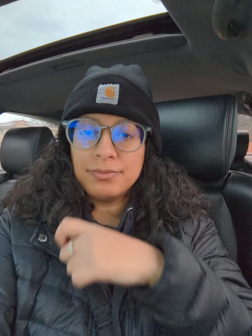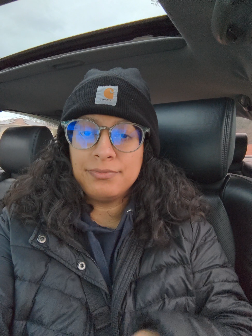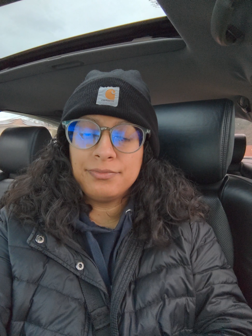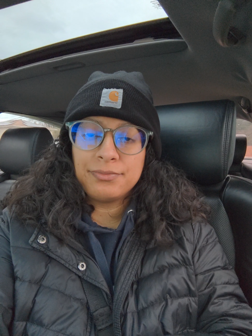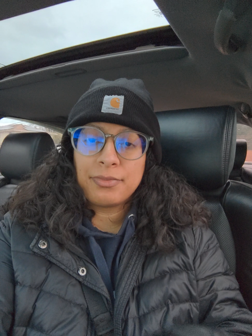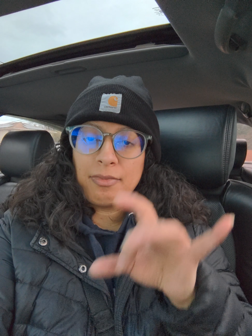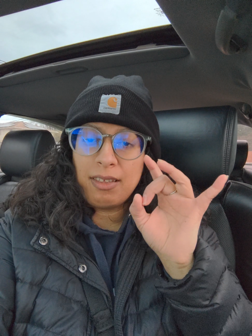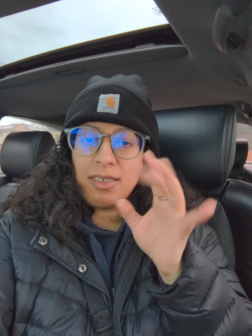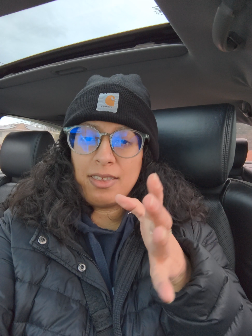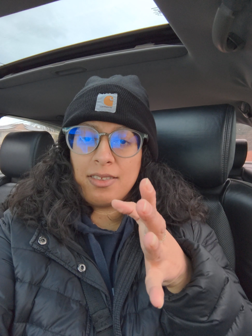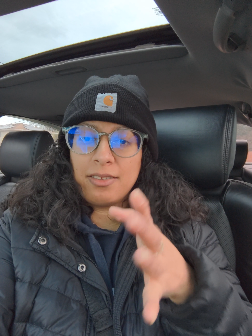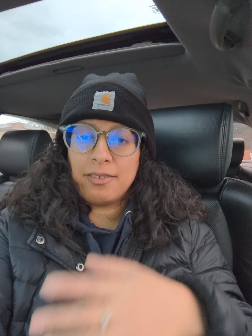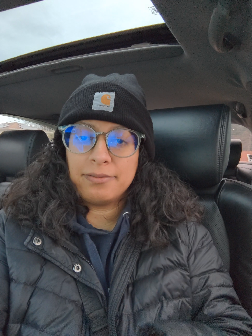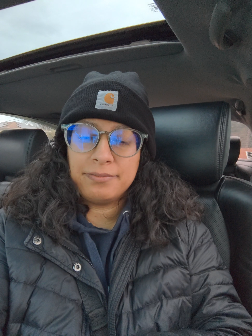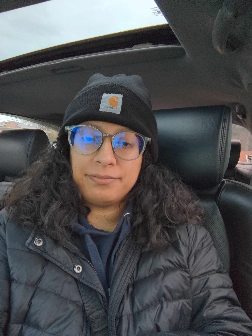hate